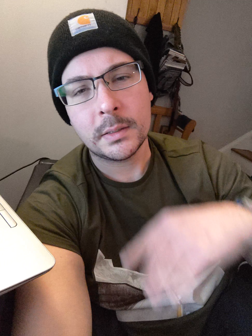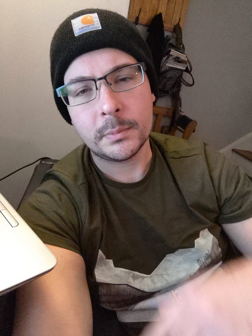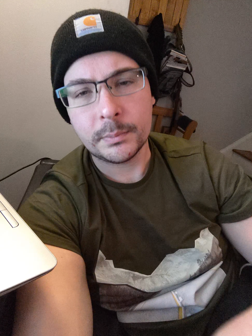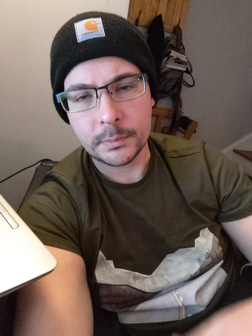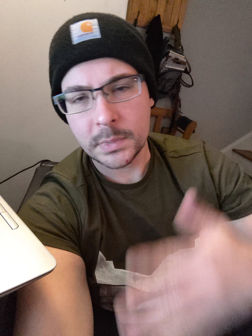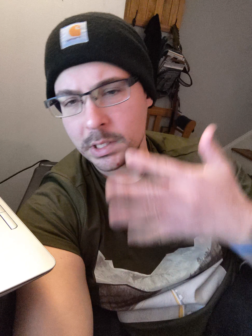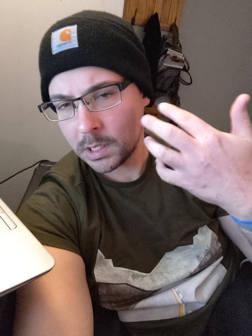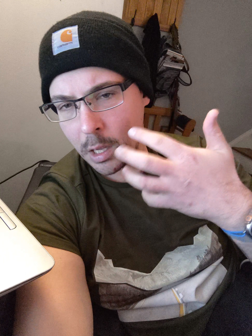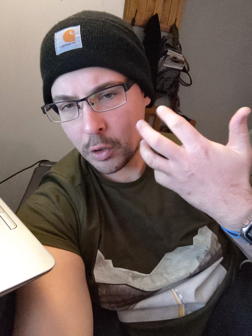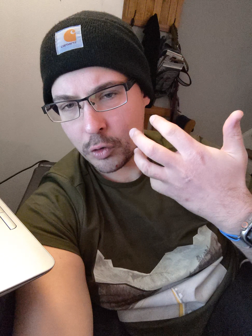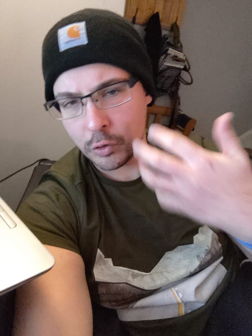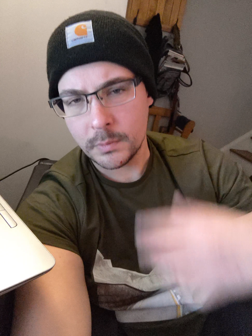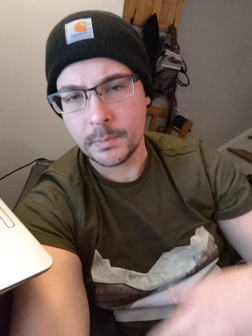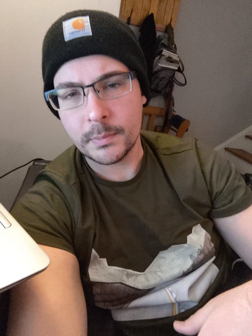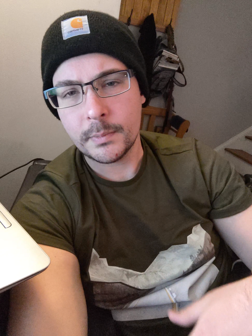tiger